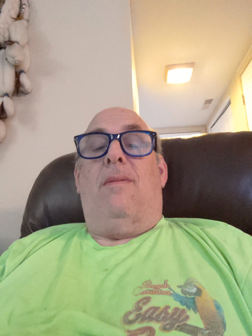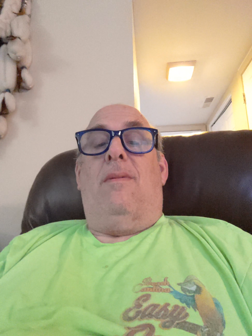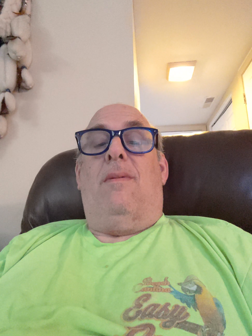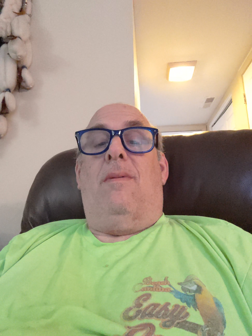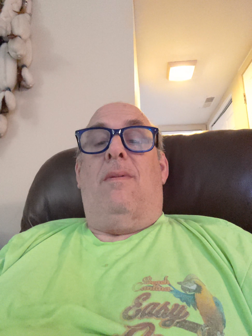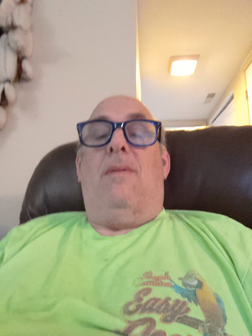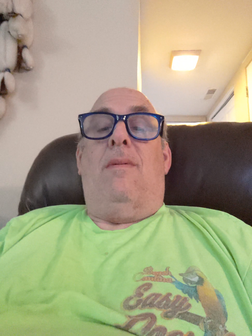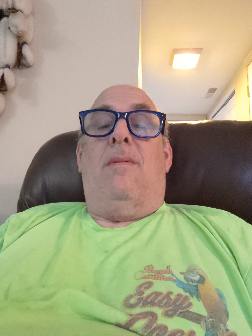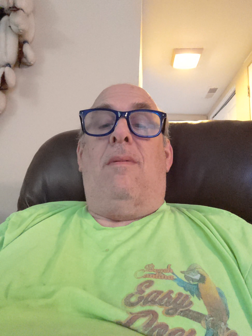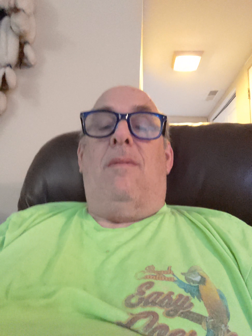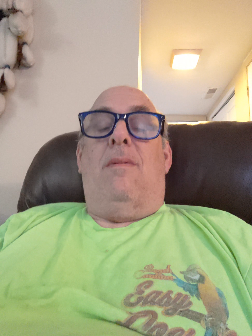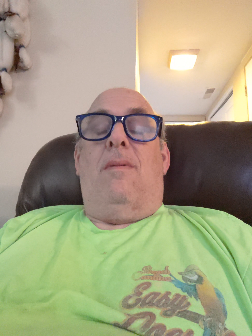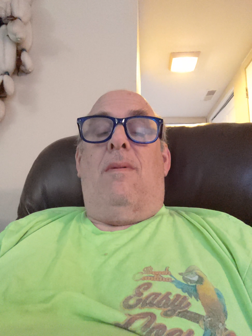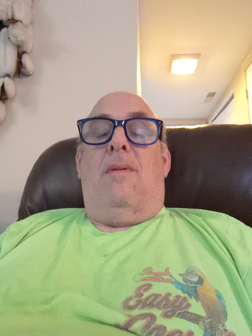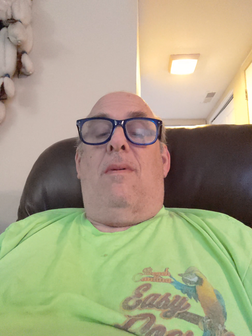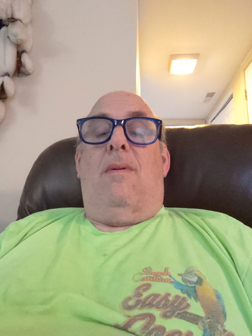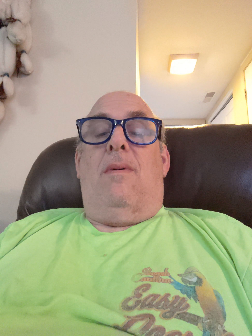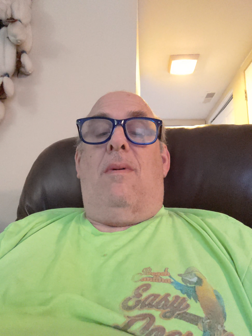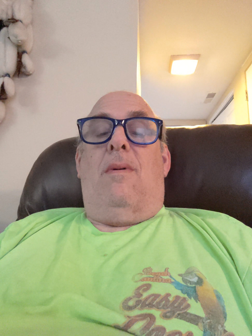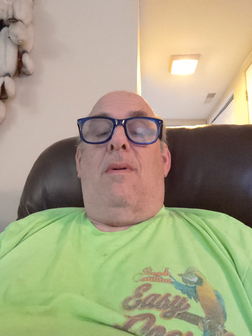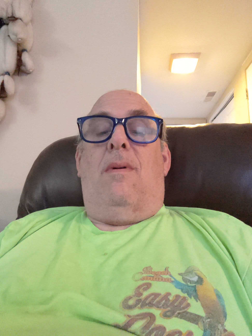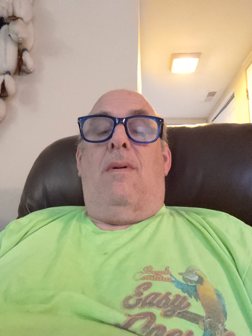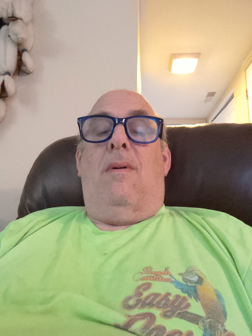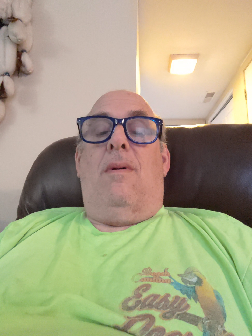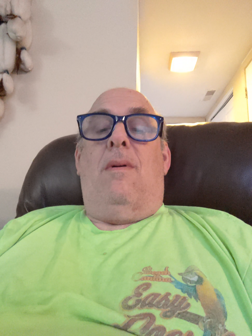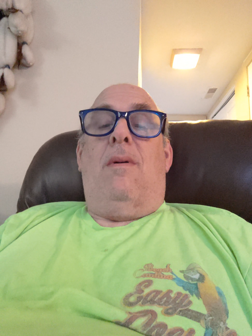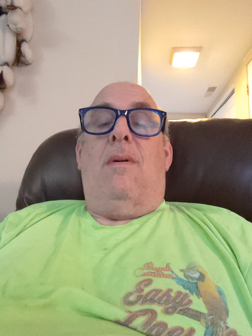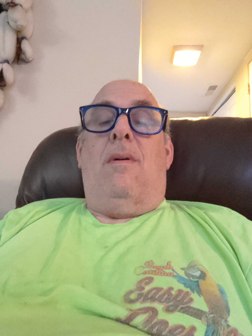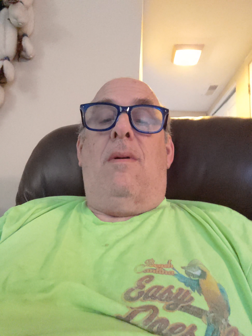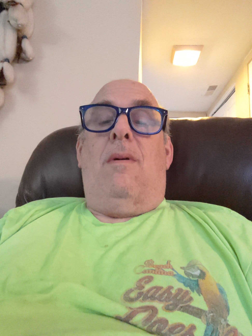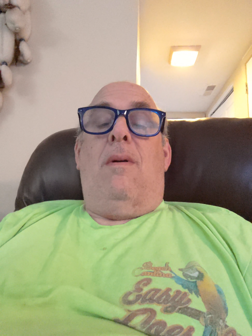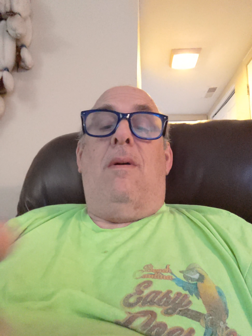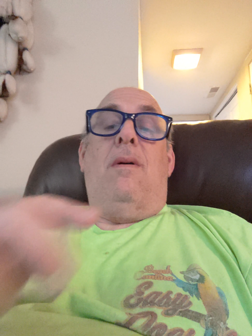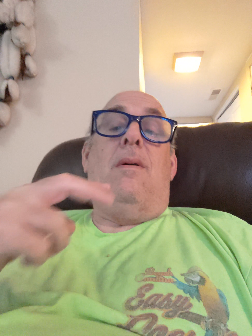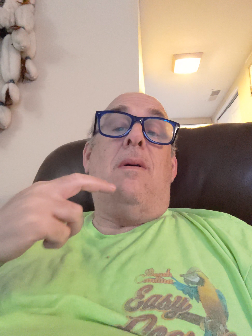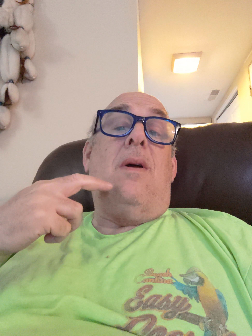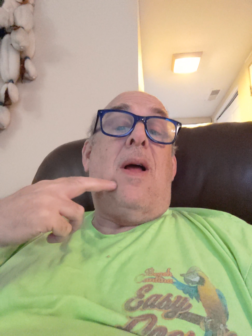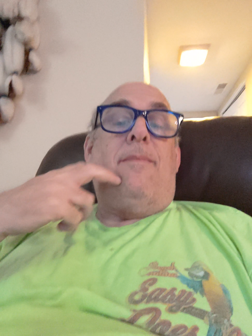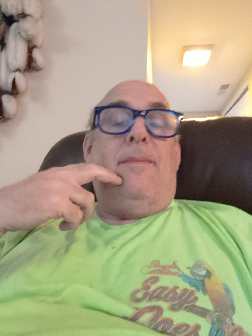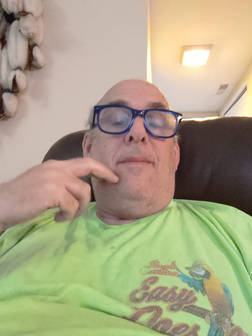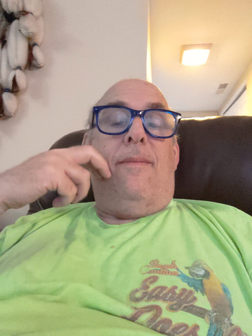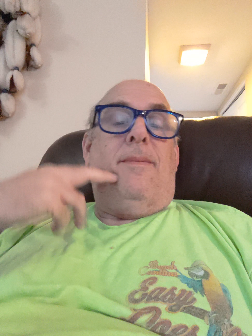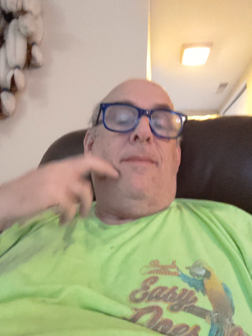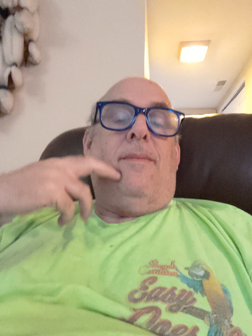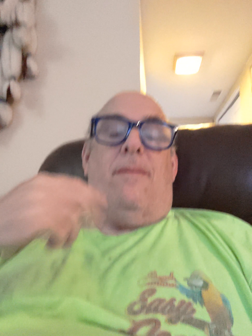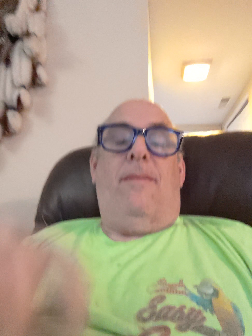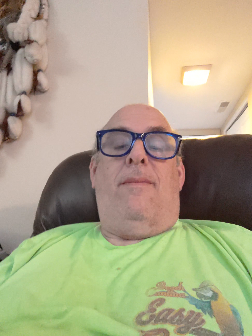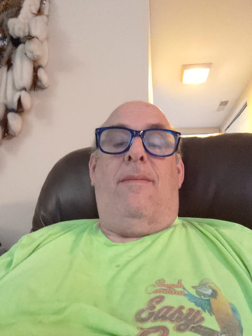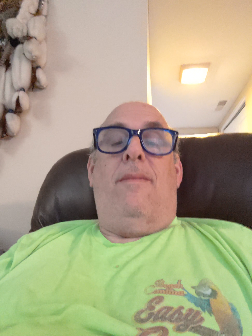gum